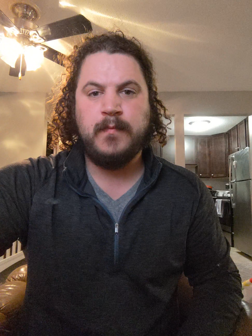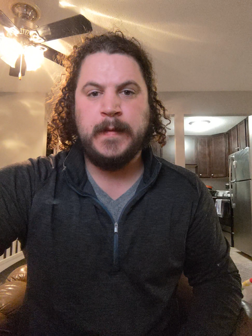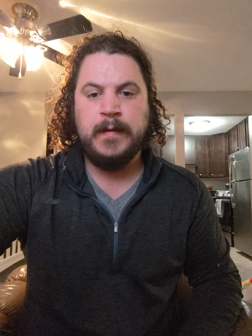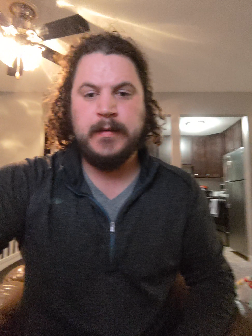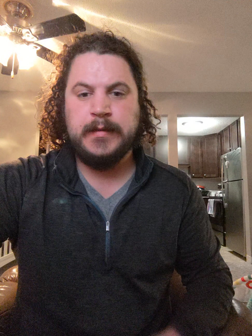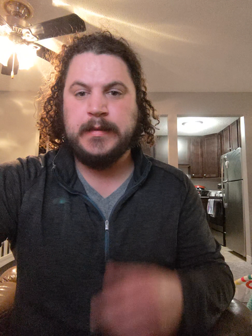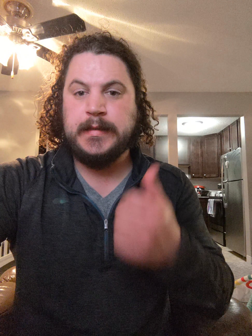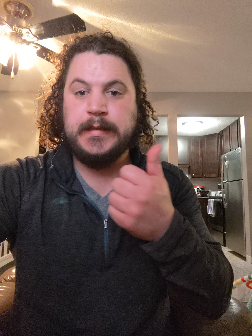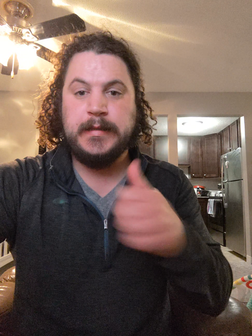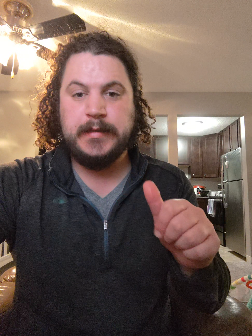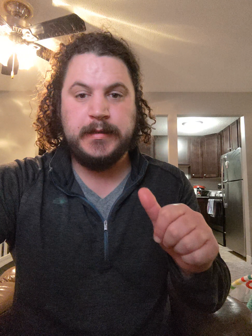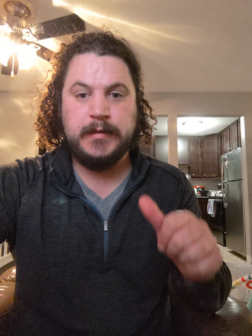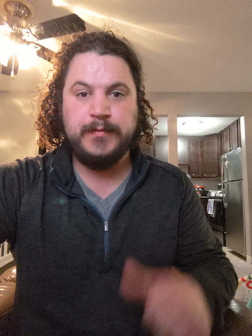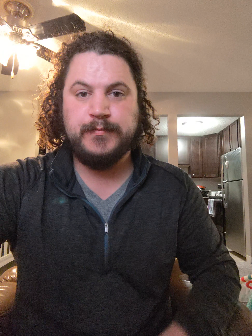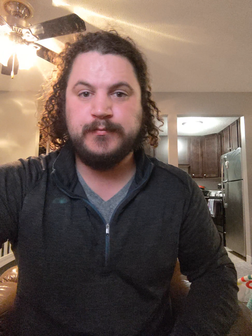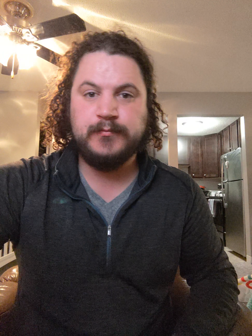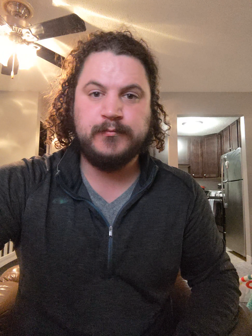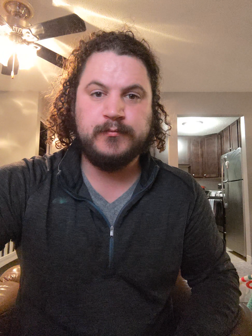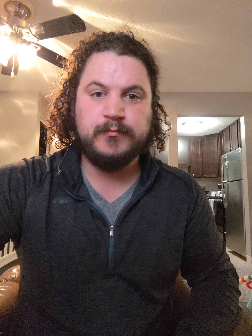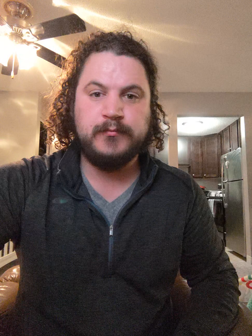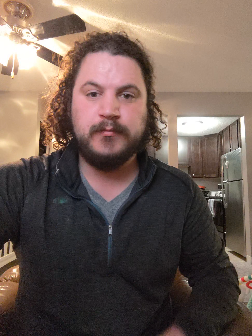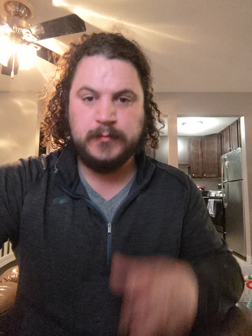any